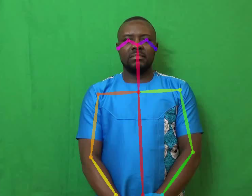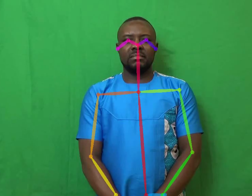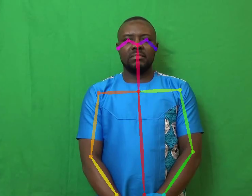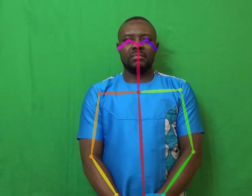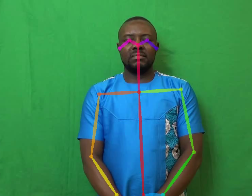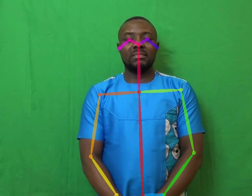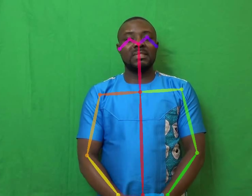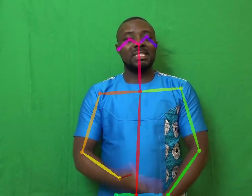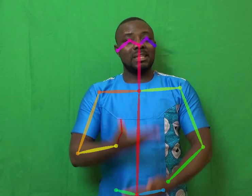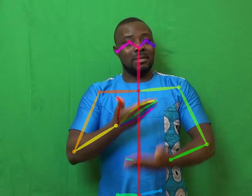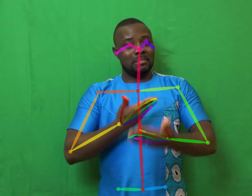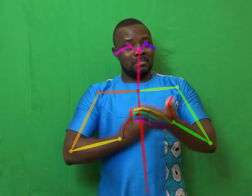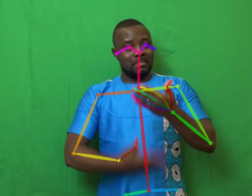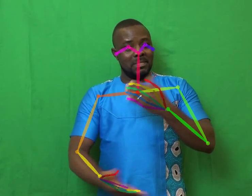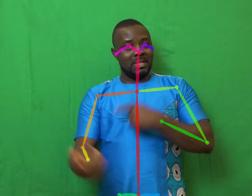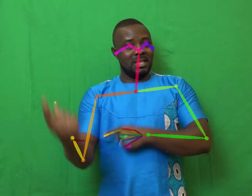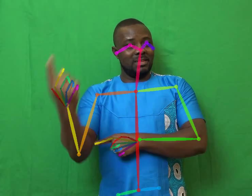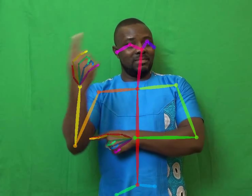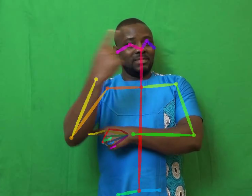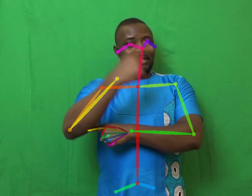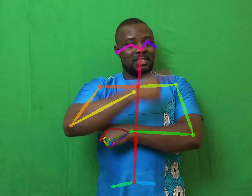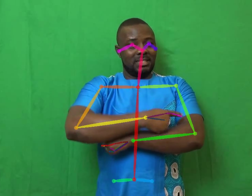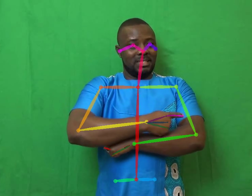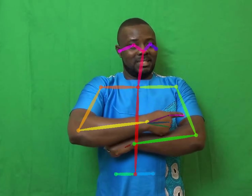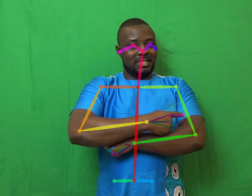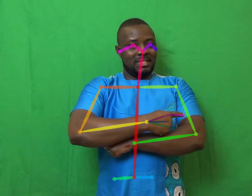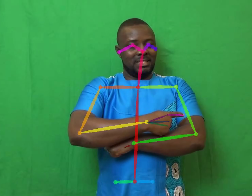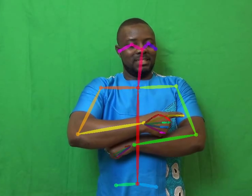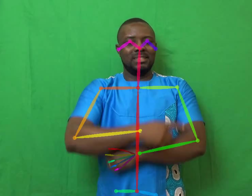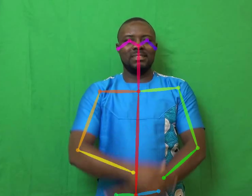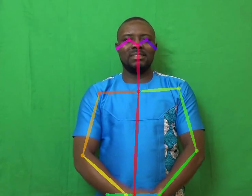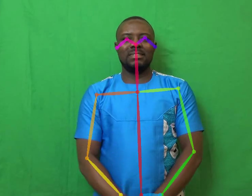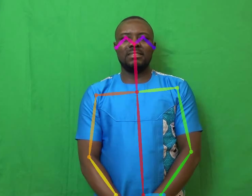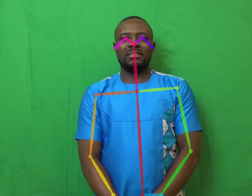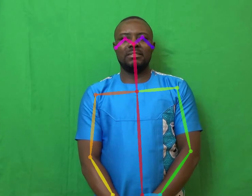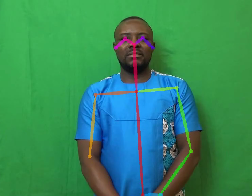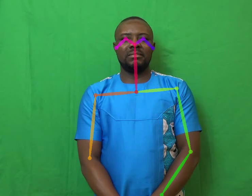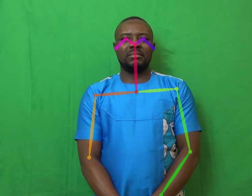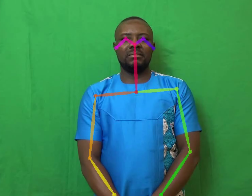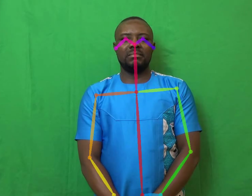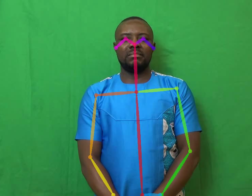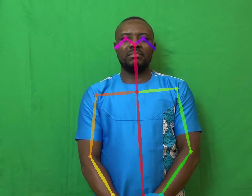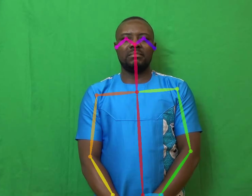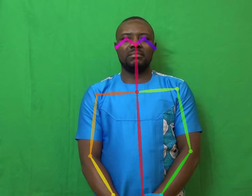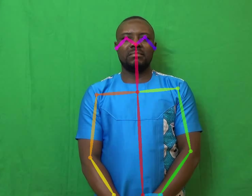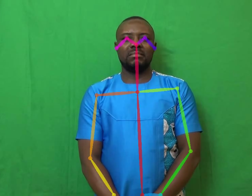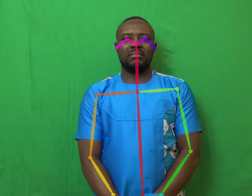birthday